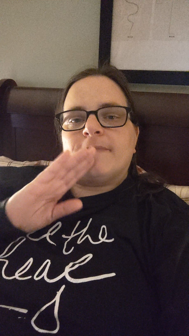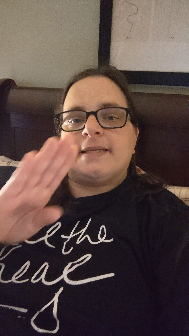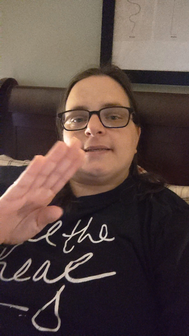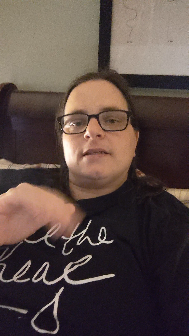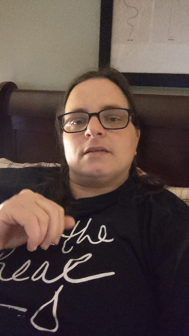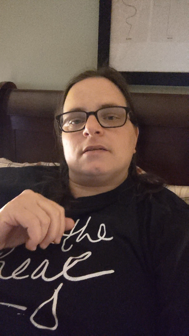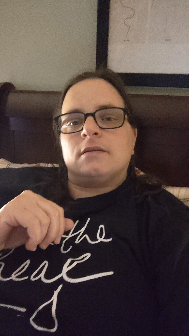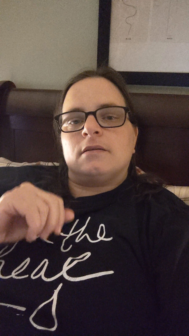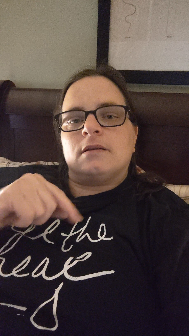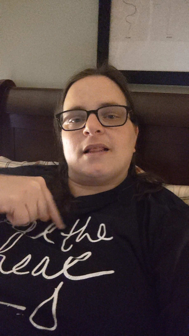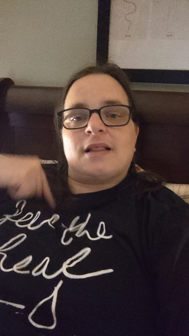necklace